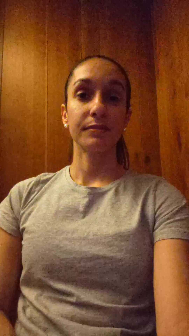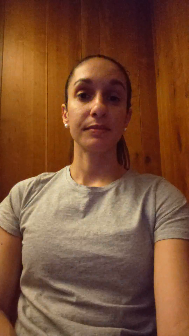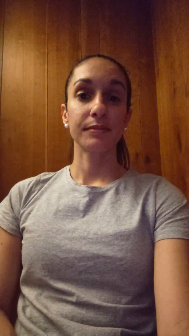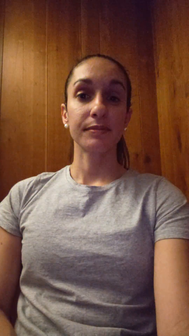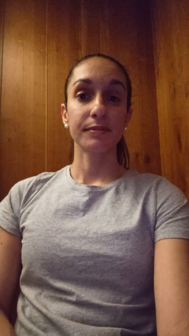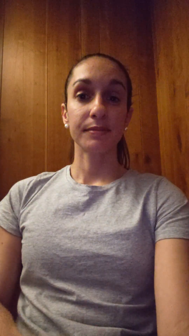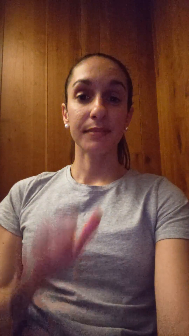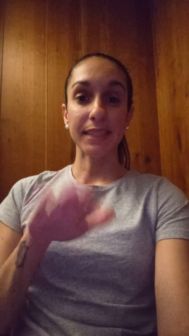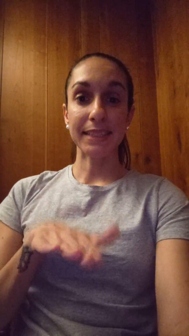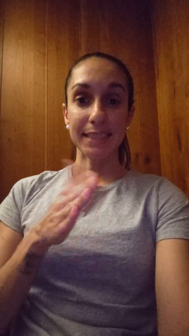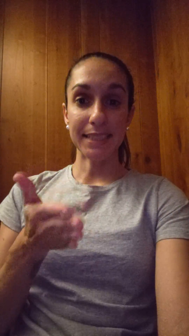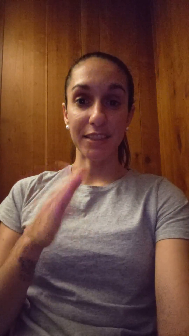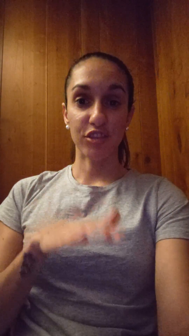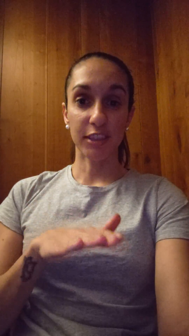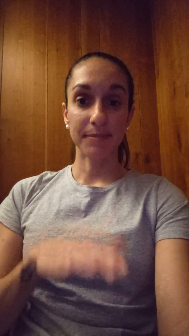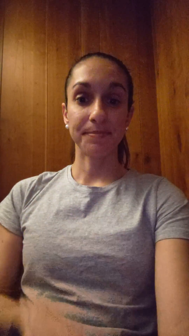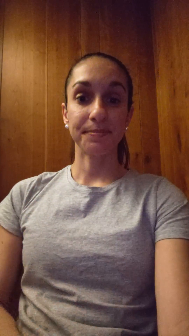kitchen